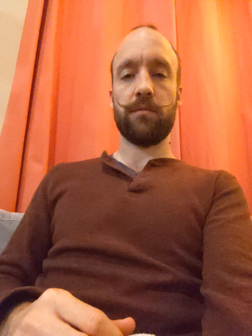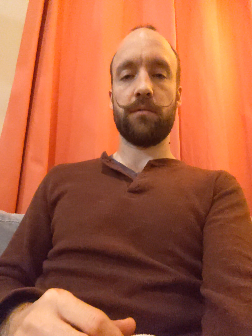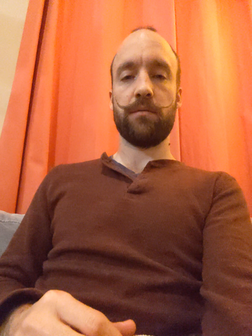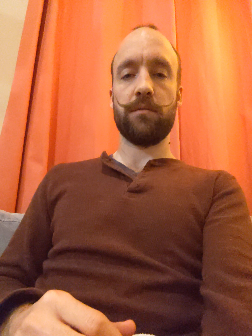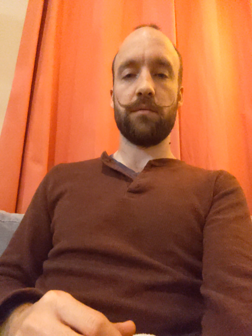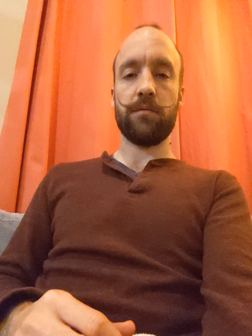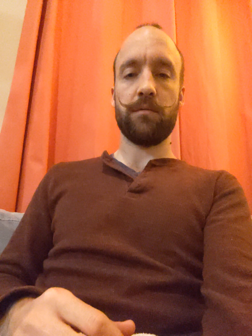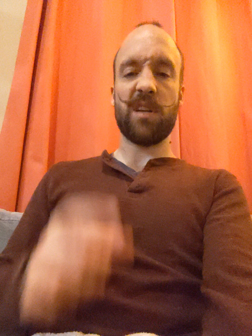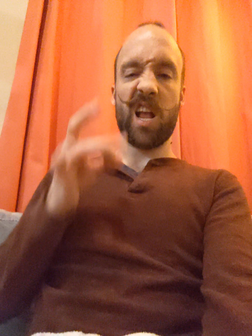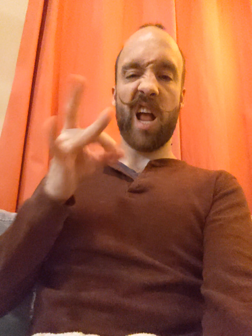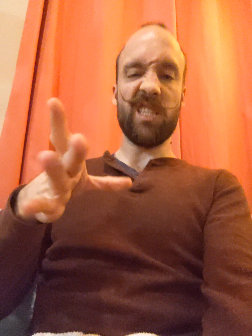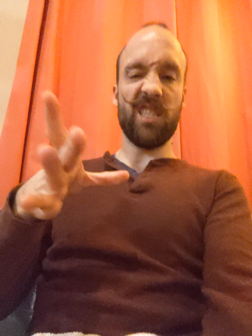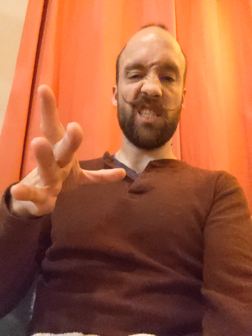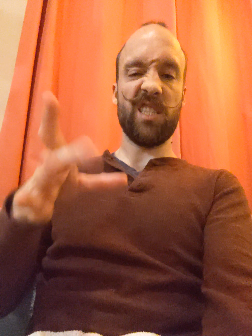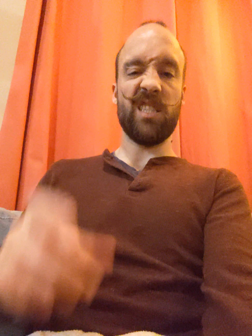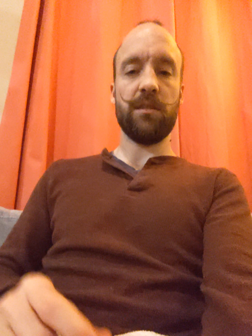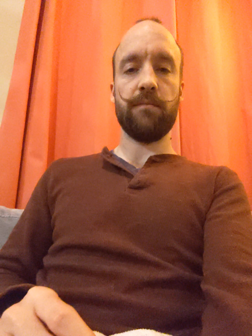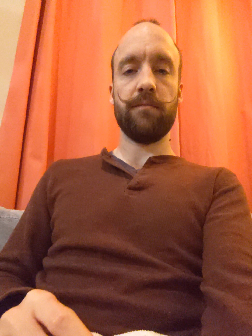hate